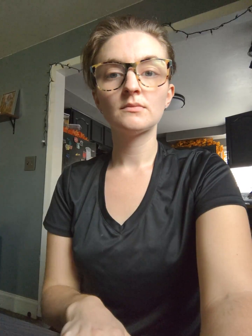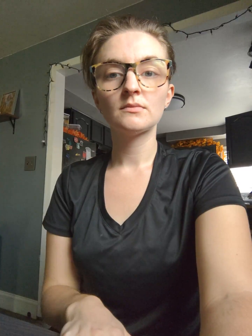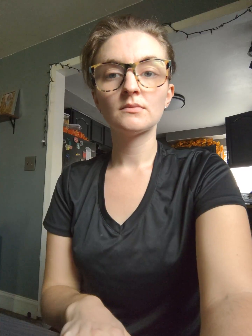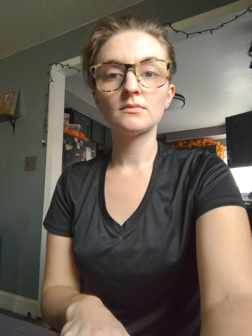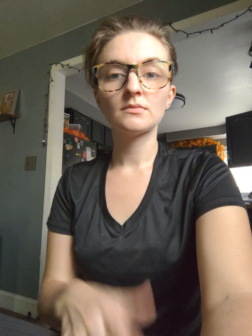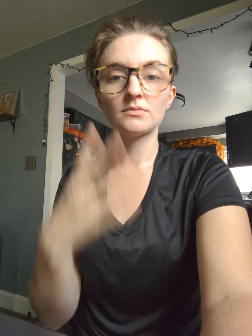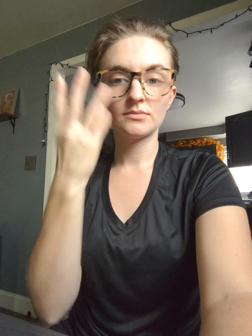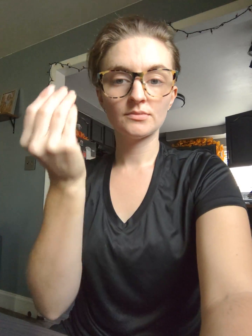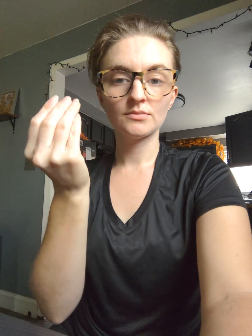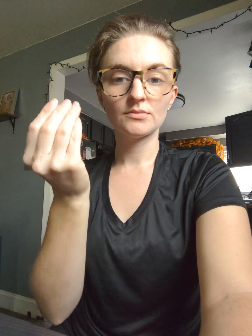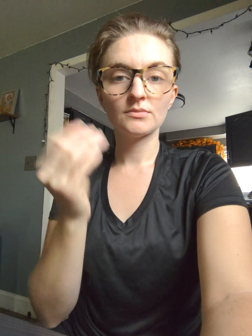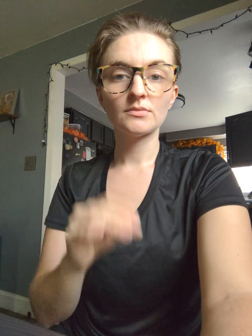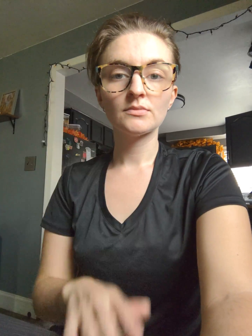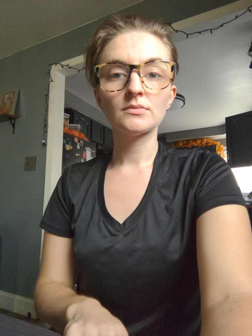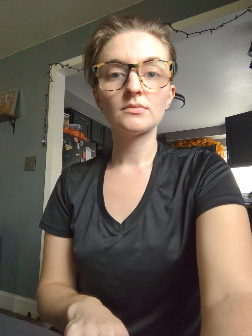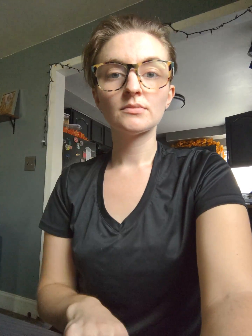going to